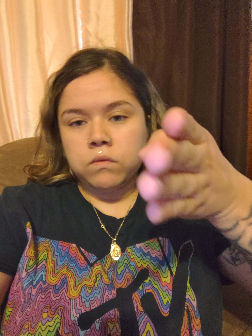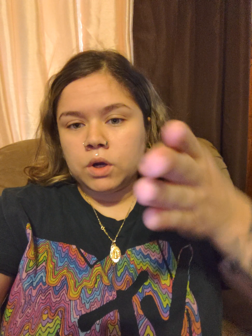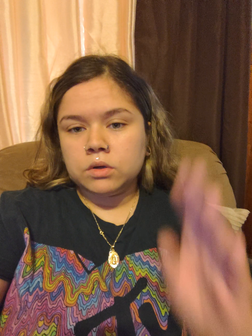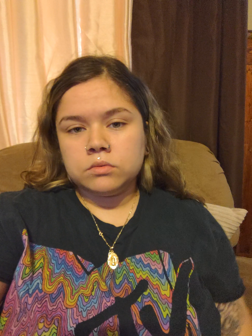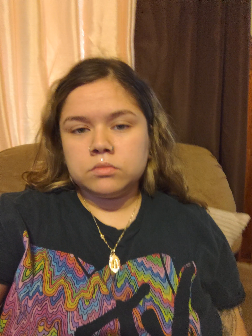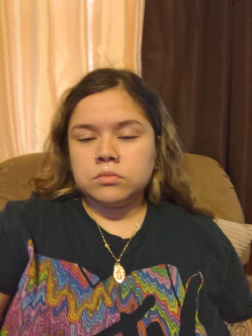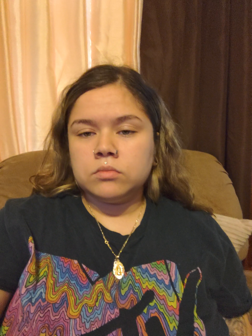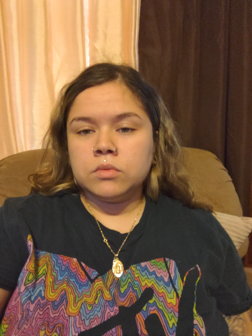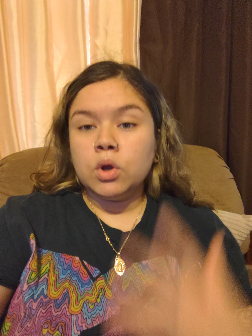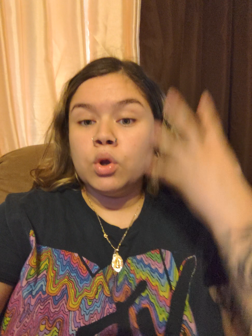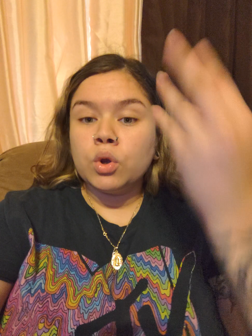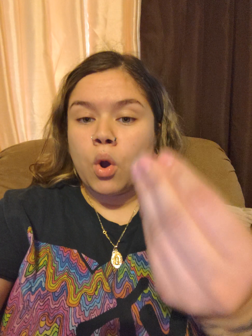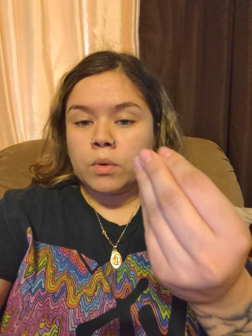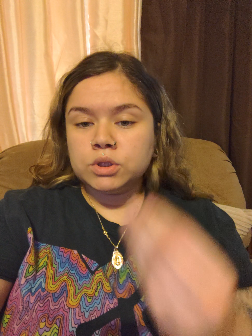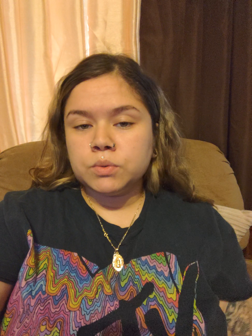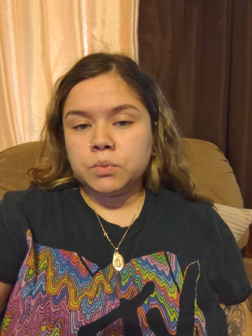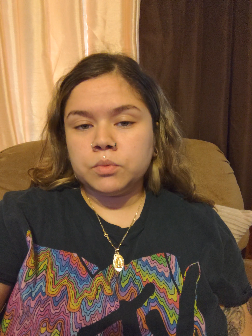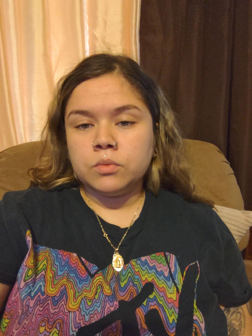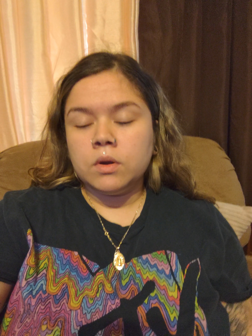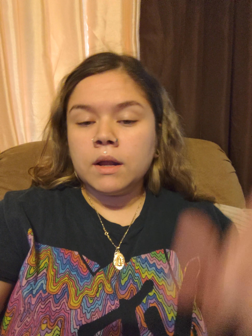going to